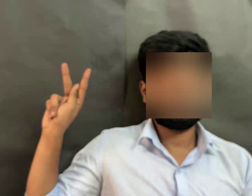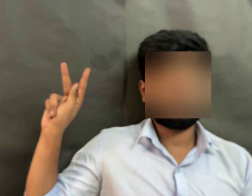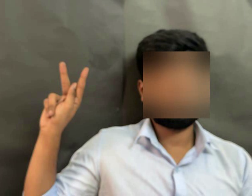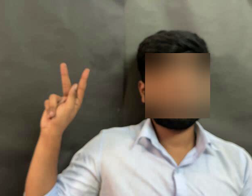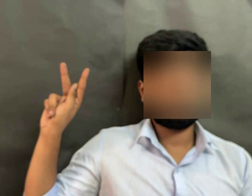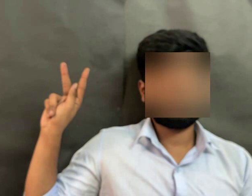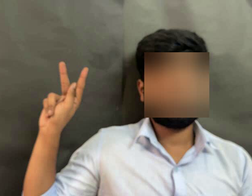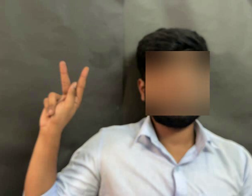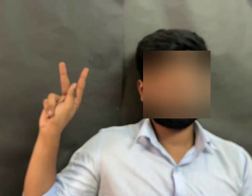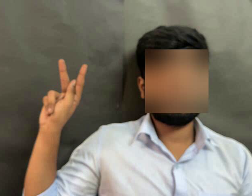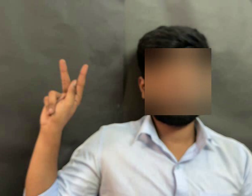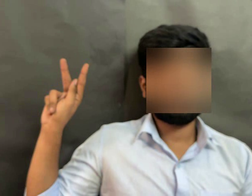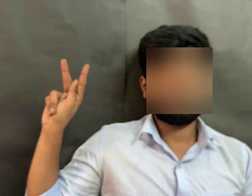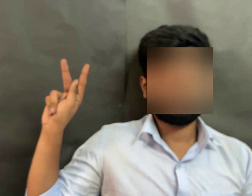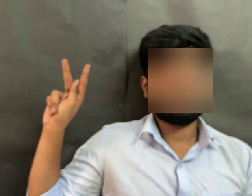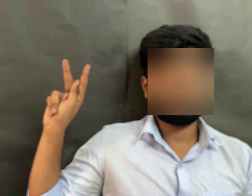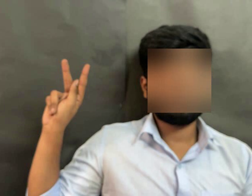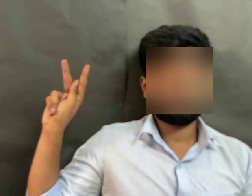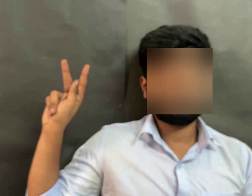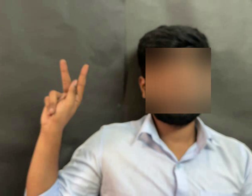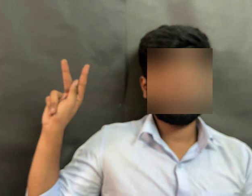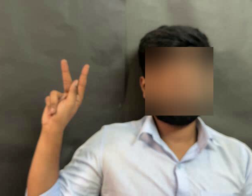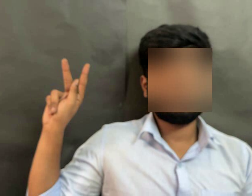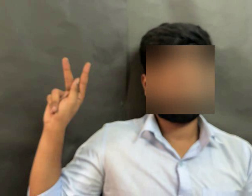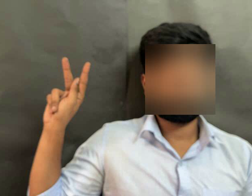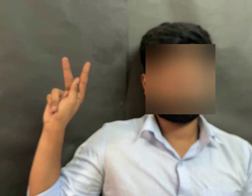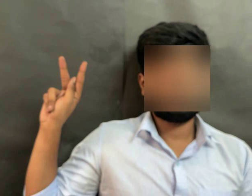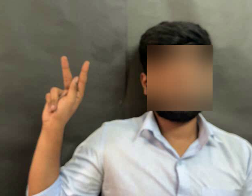K